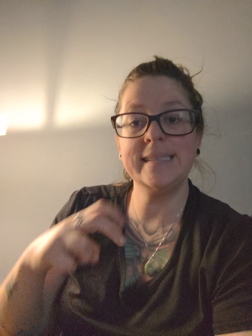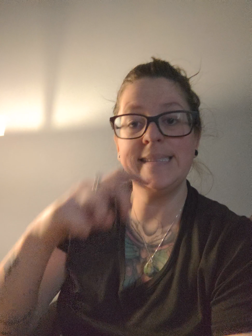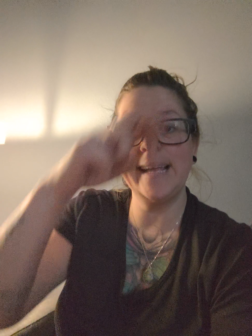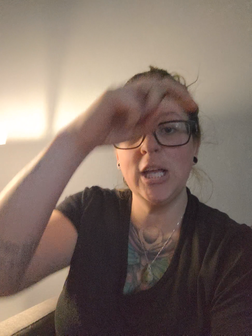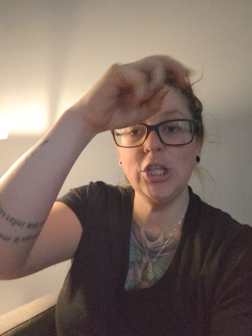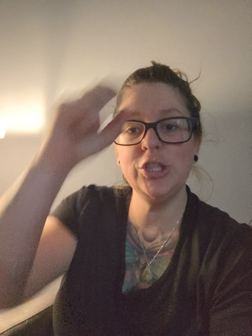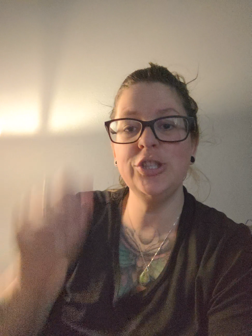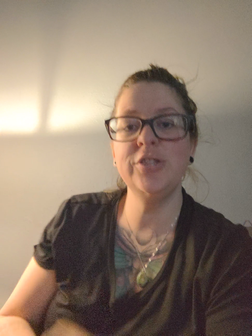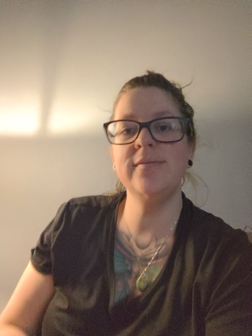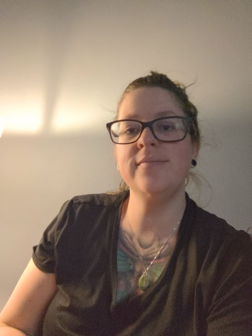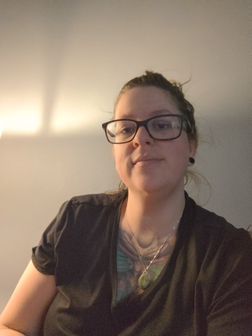stairs